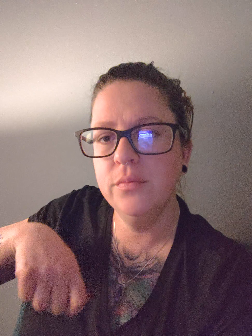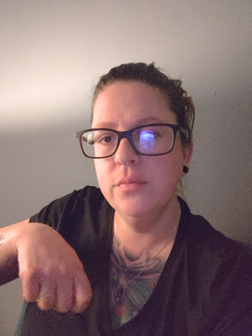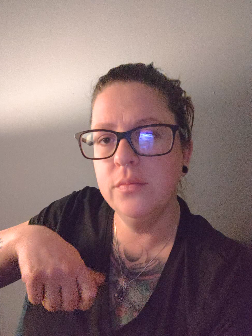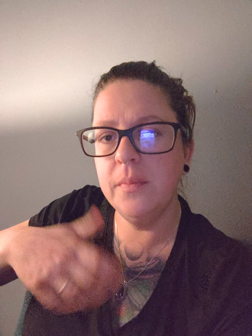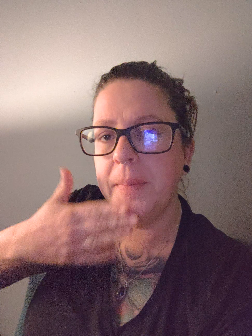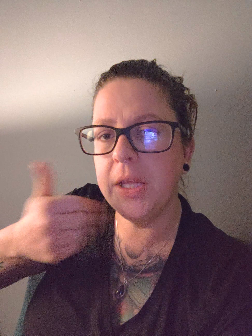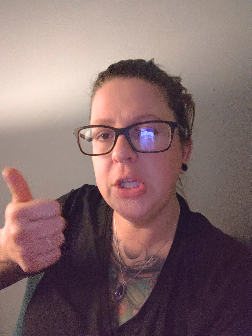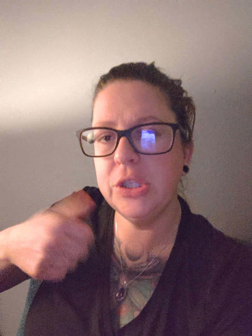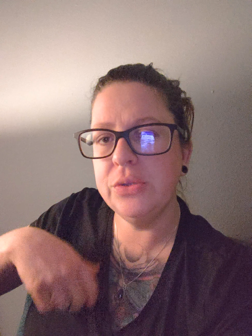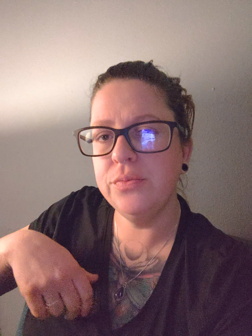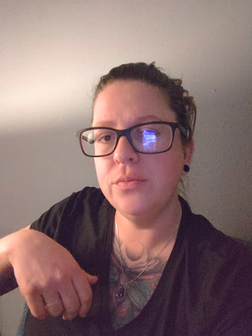better